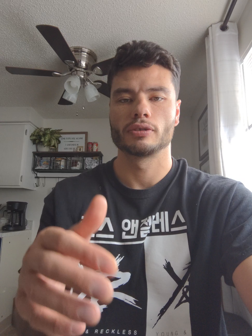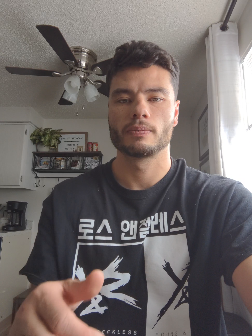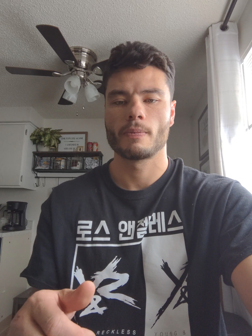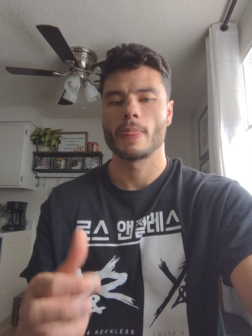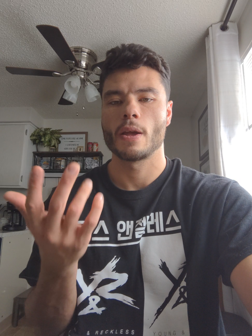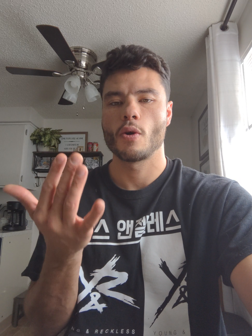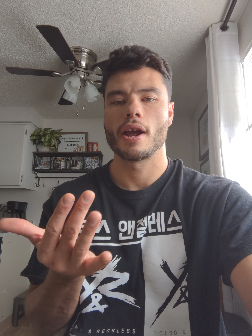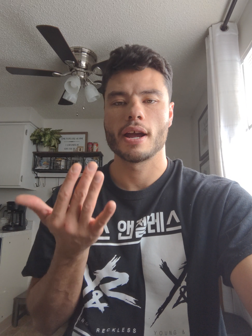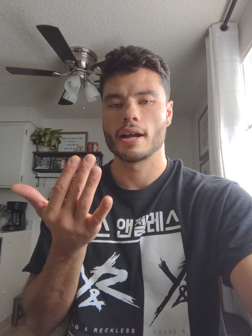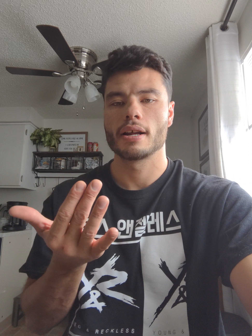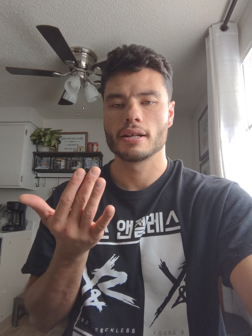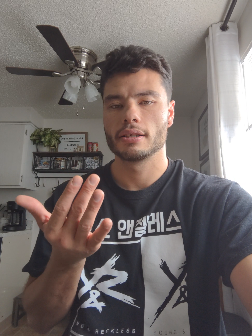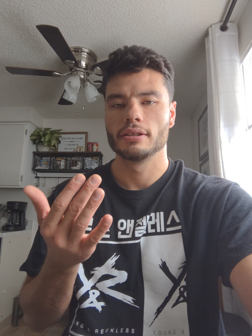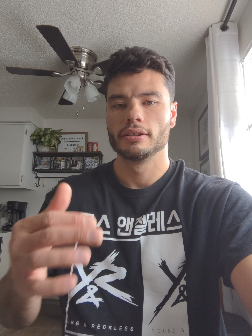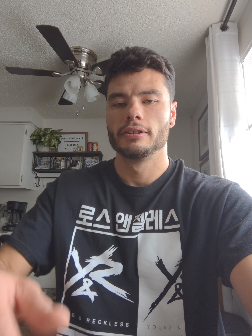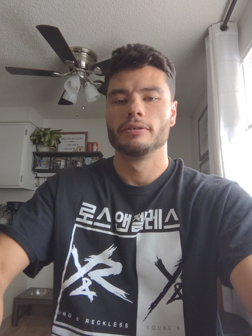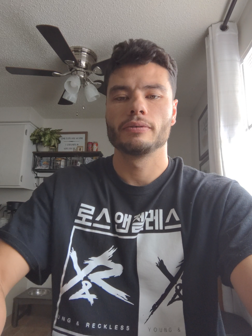wait